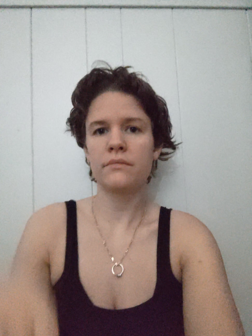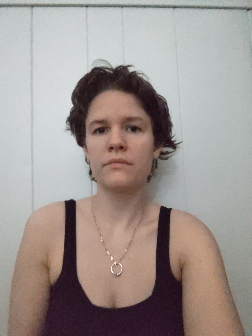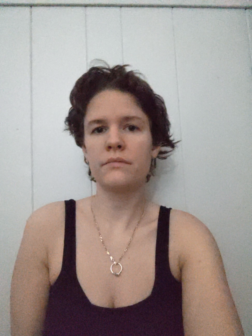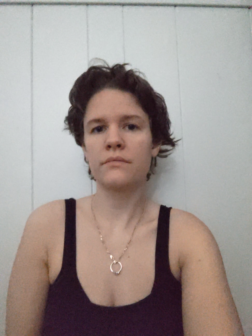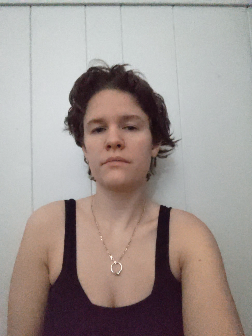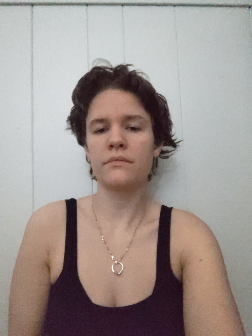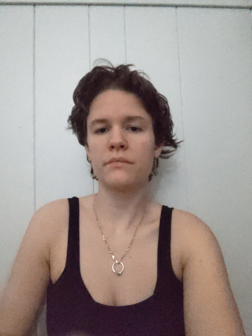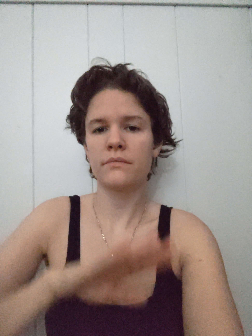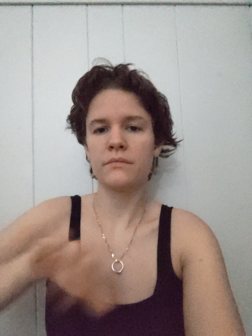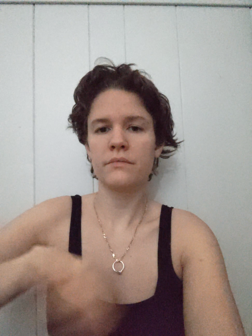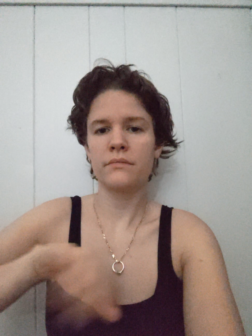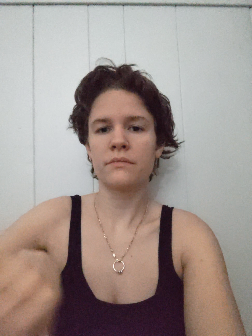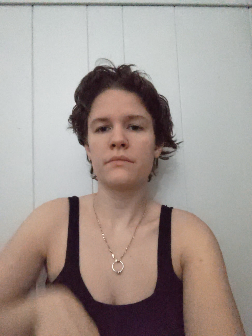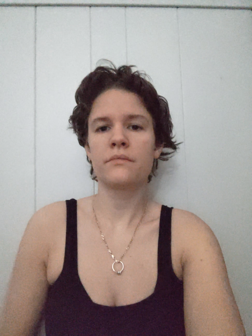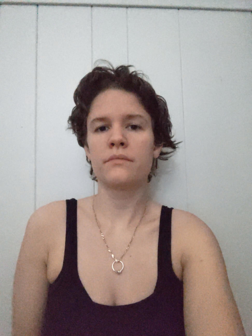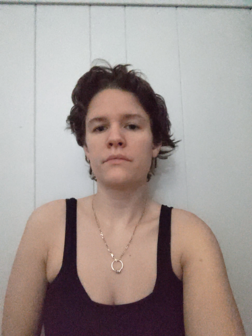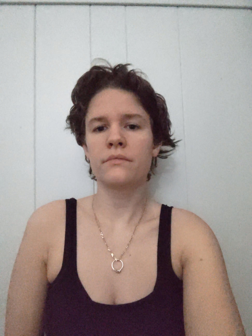pool